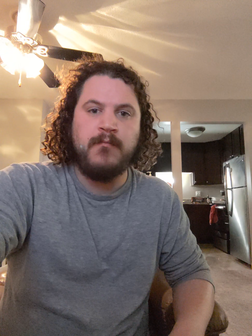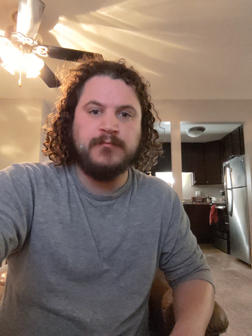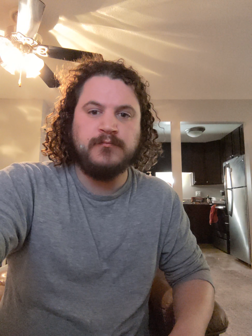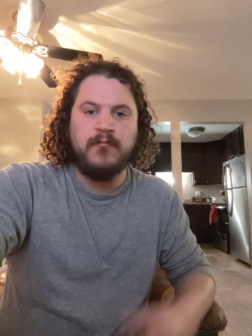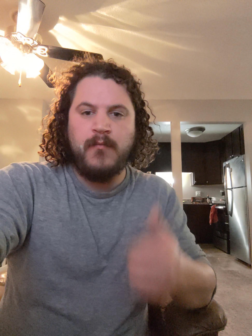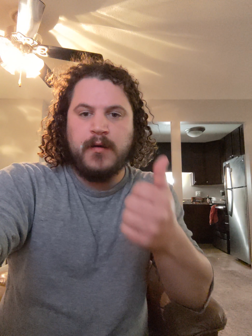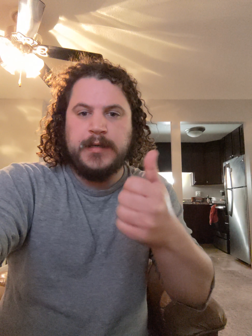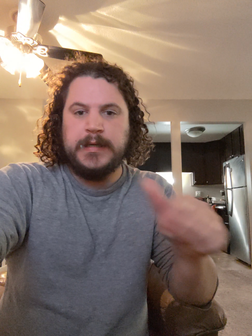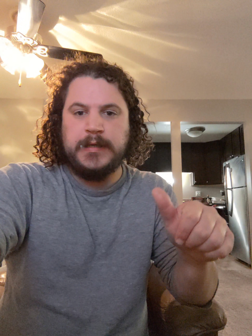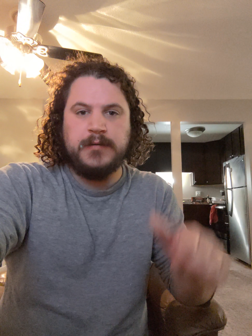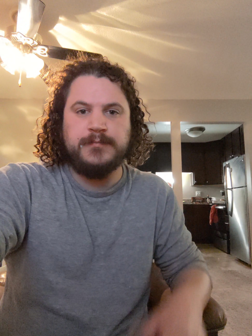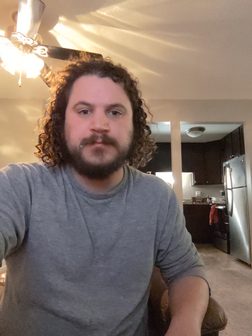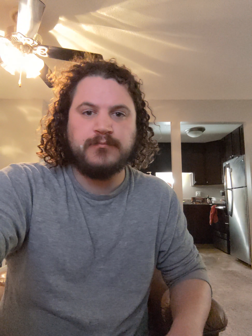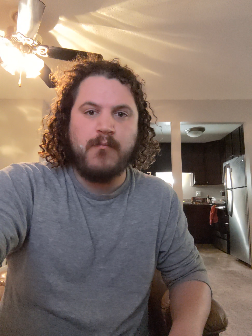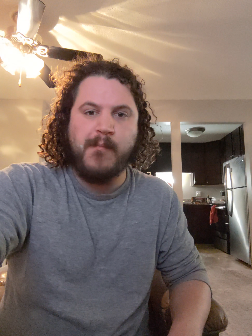any